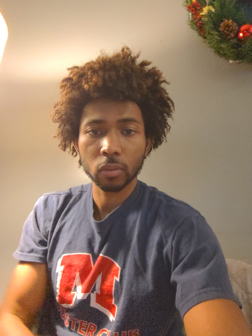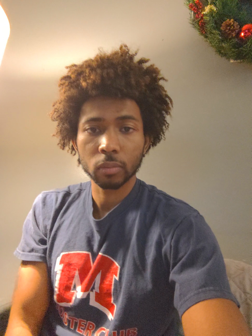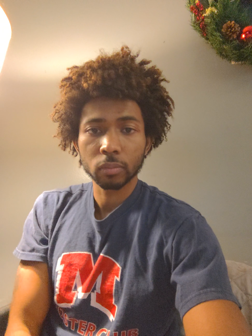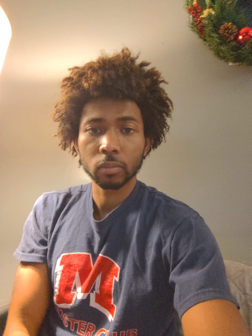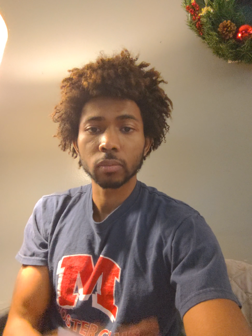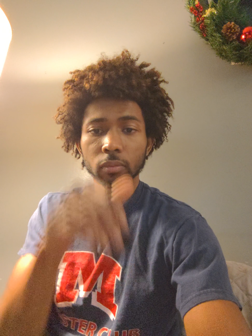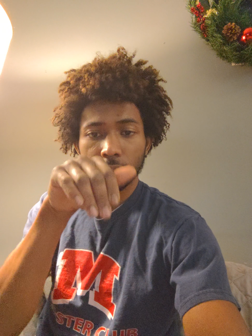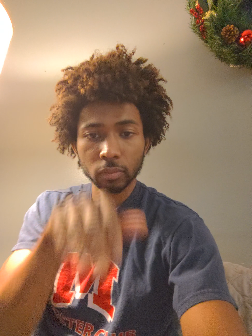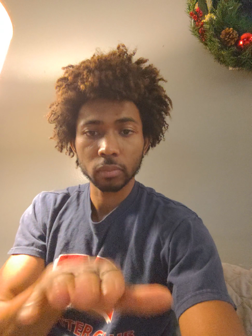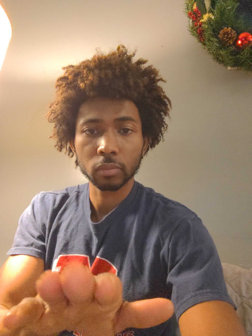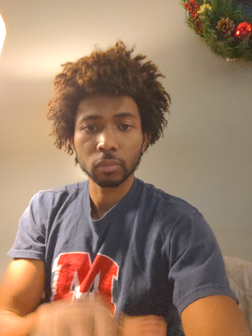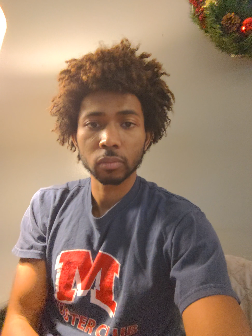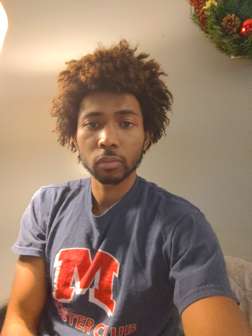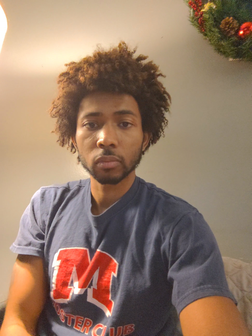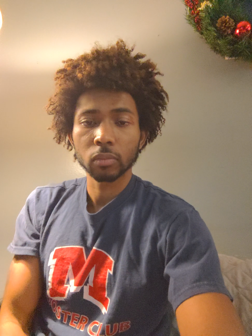into